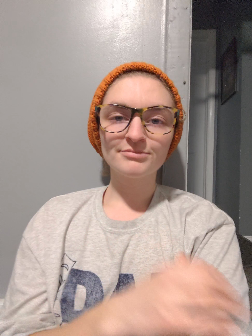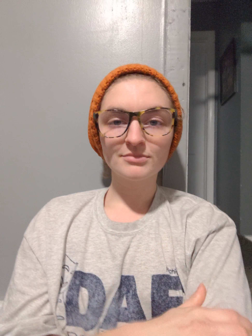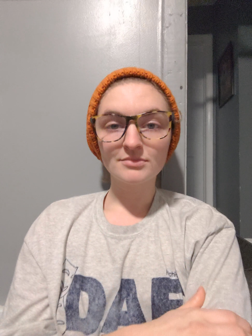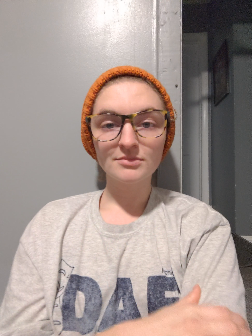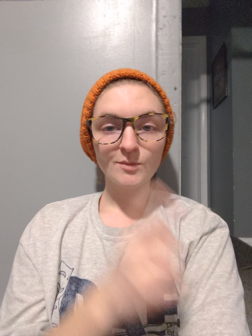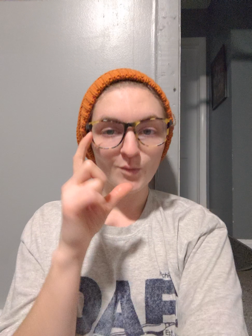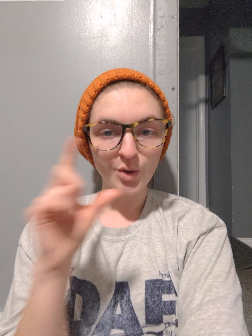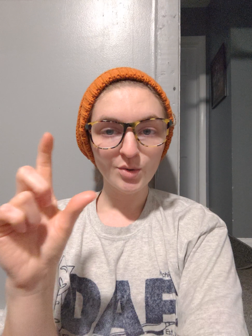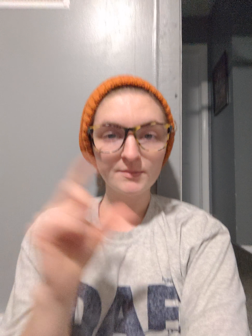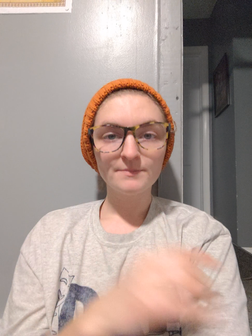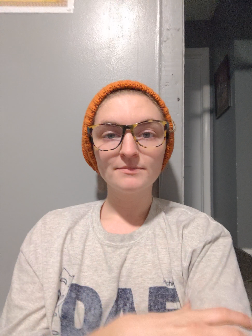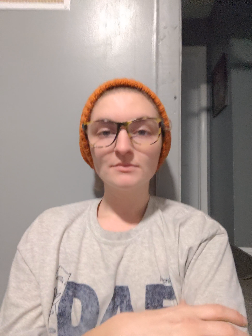moon